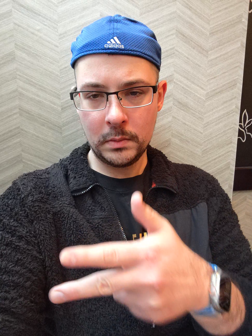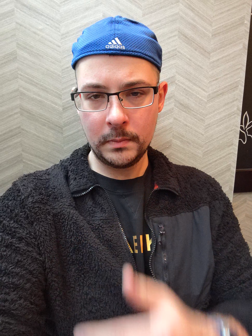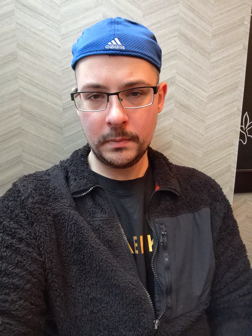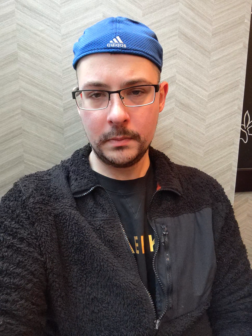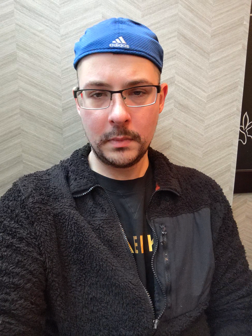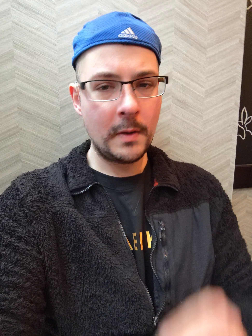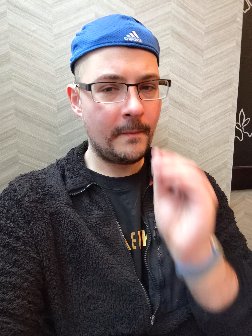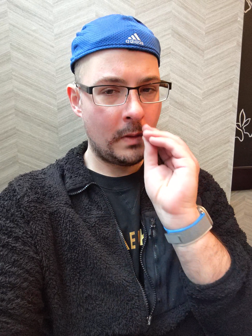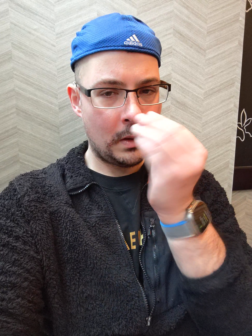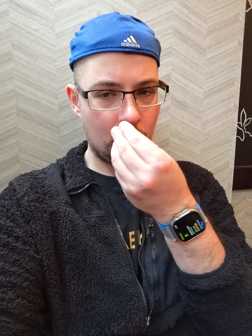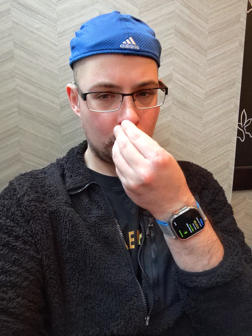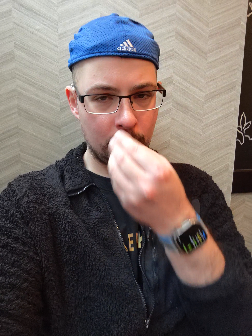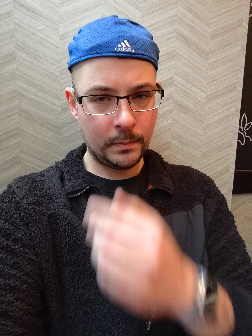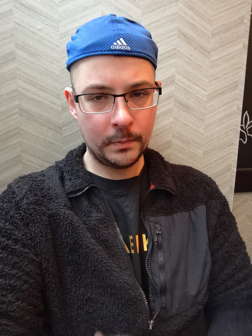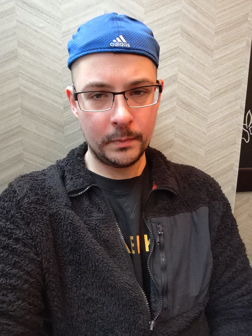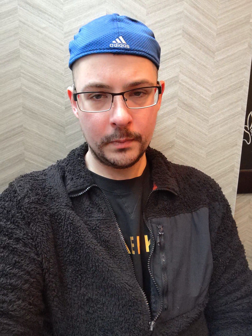flower